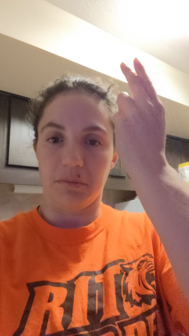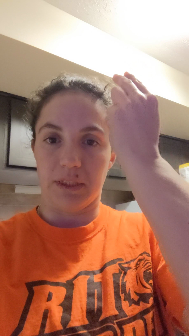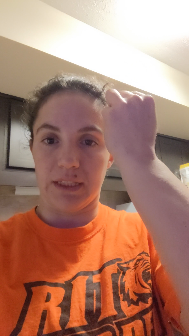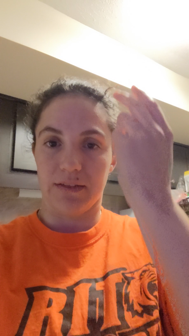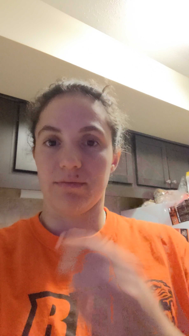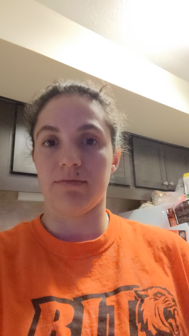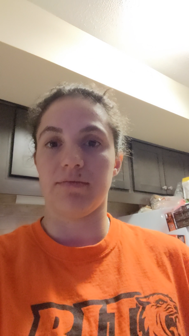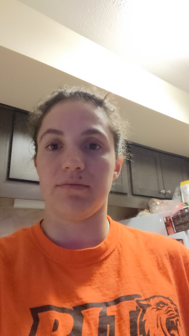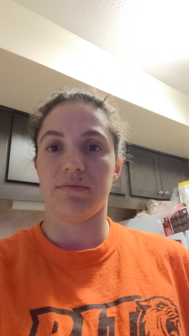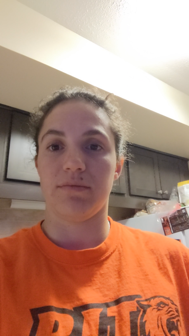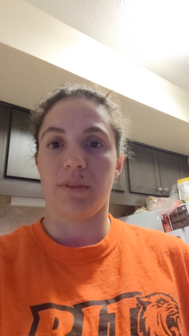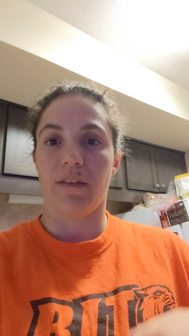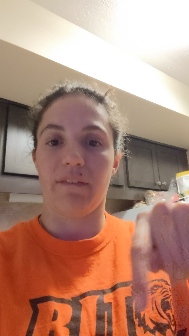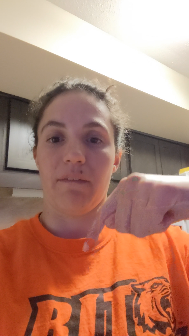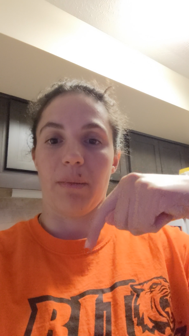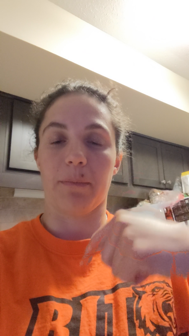flip-flop